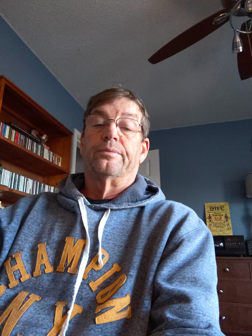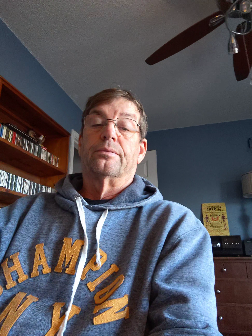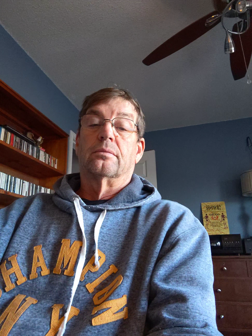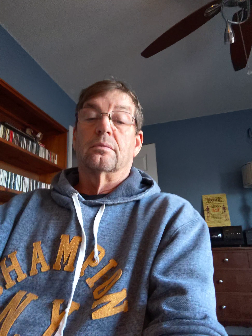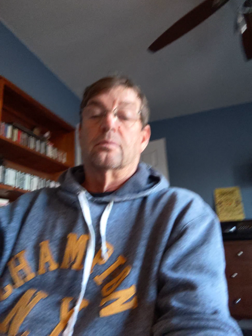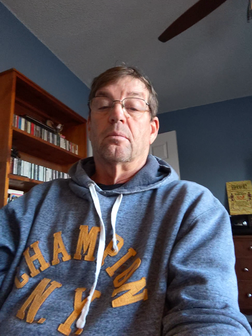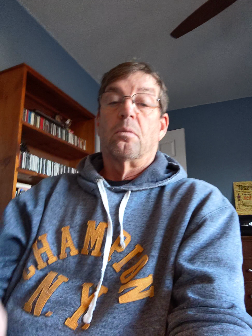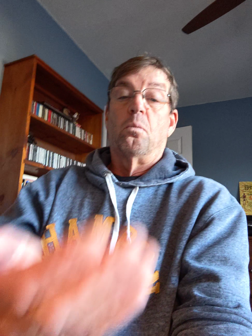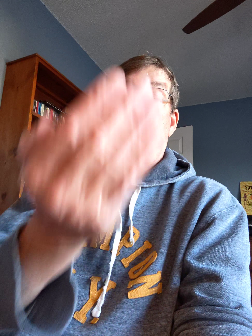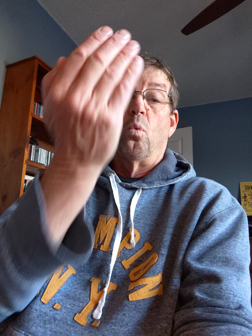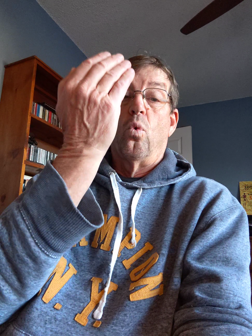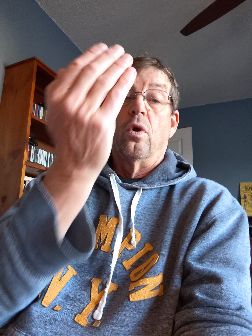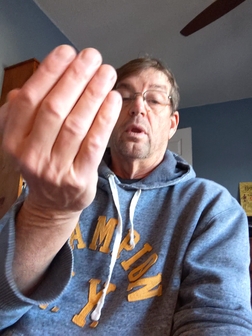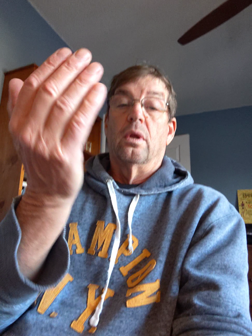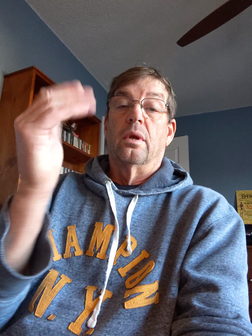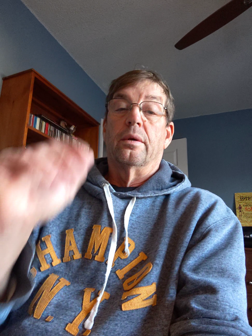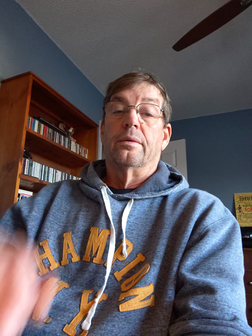morning